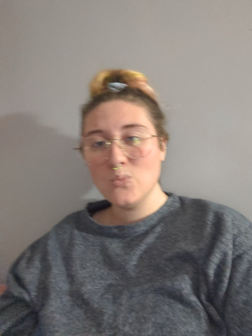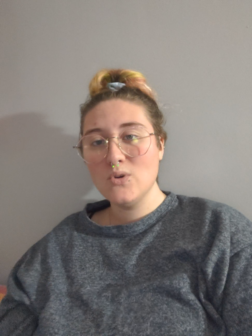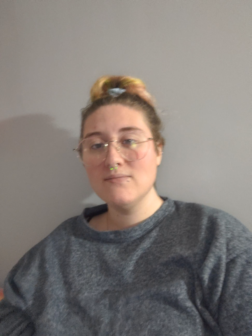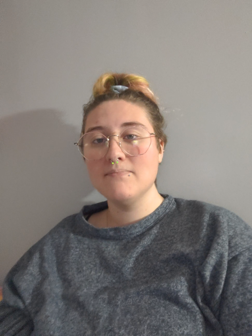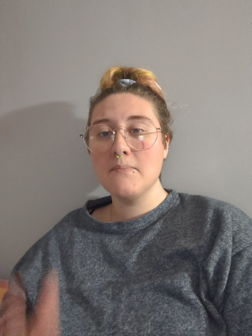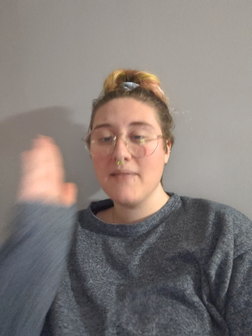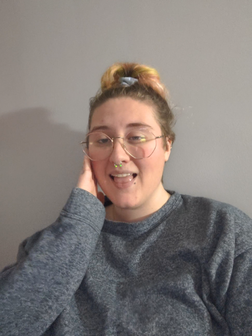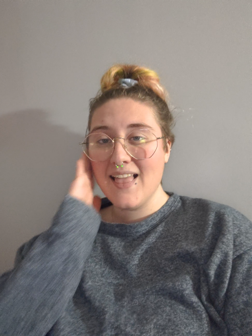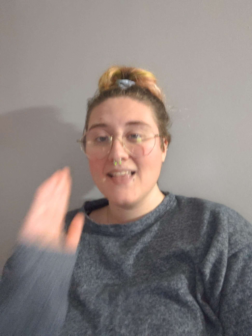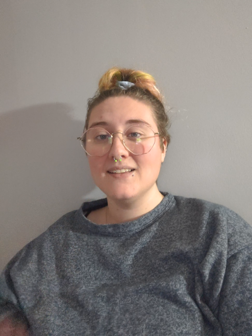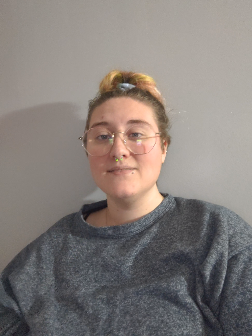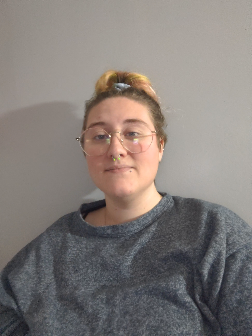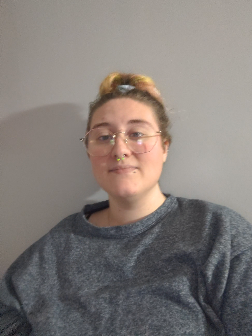bed